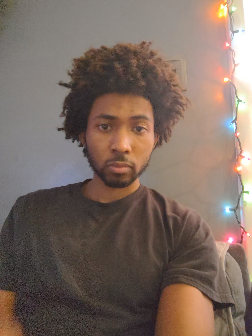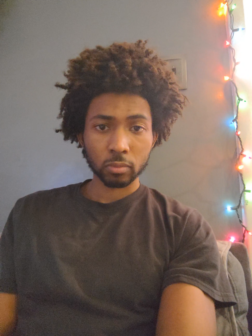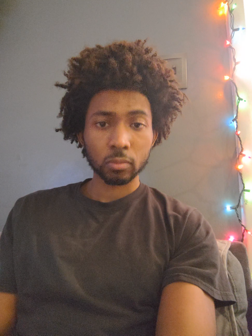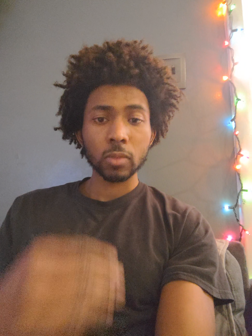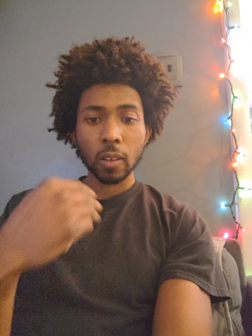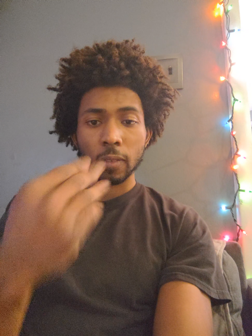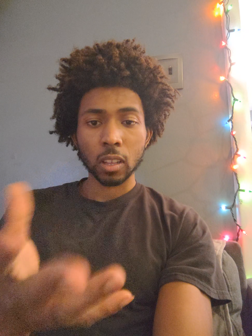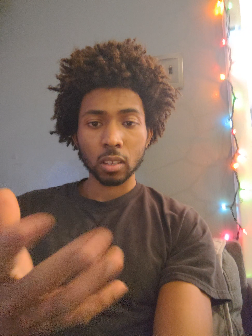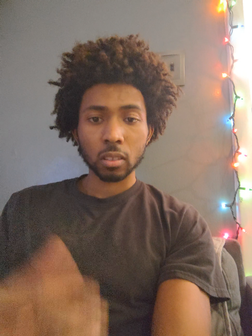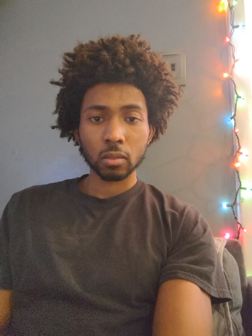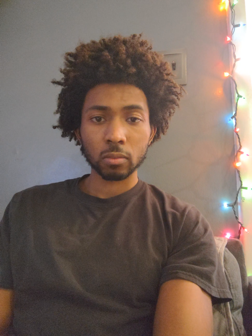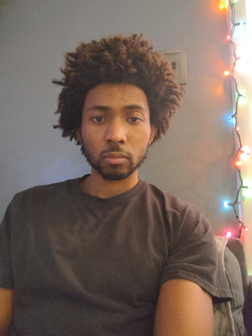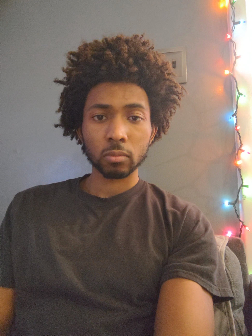give